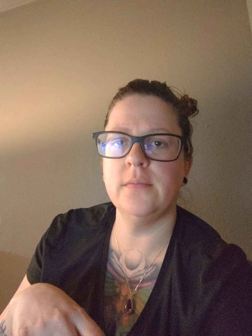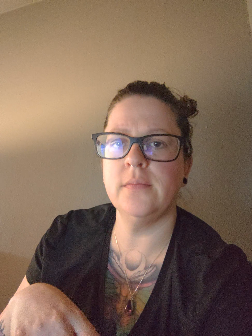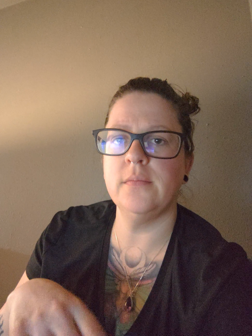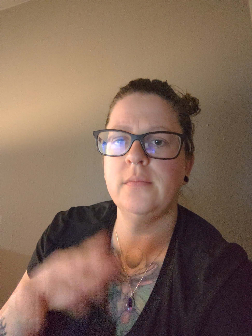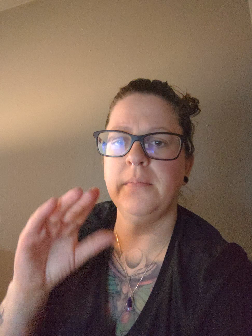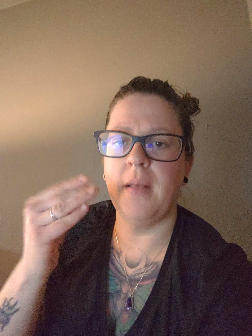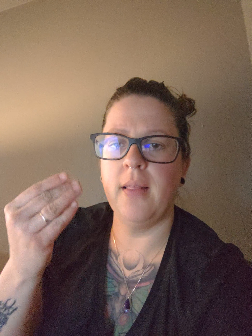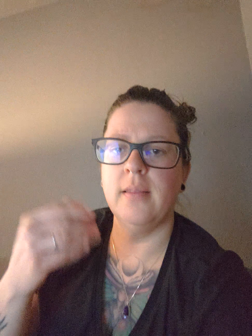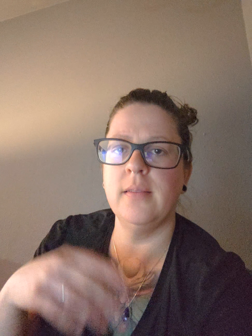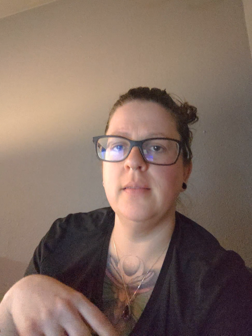smile